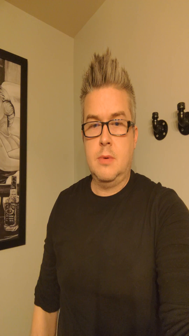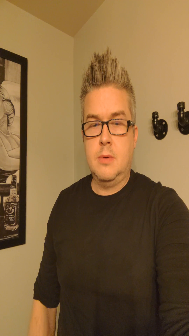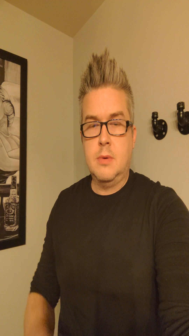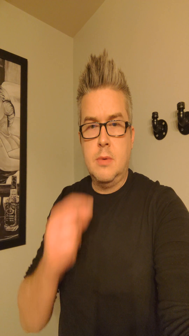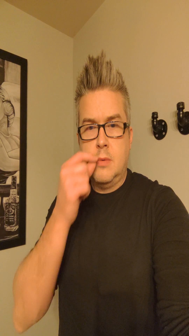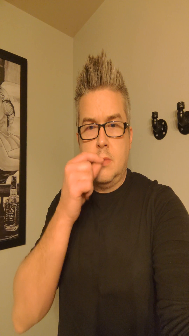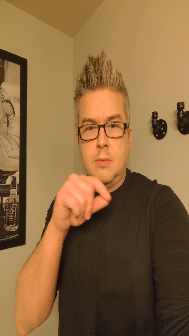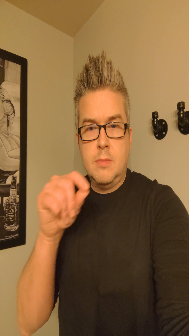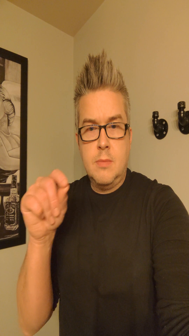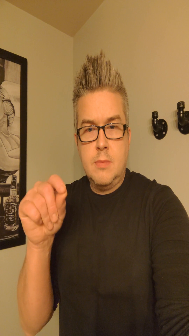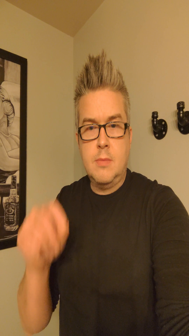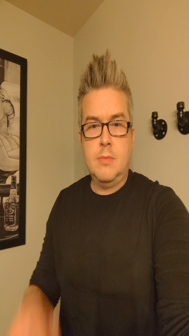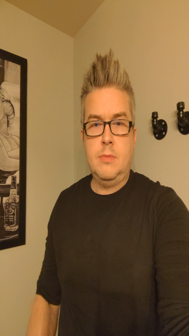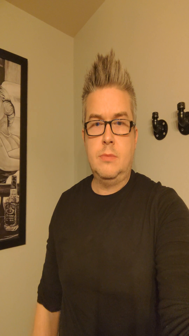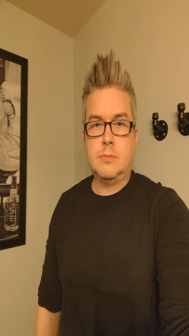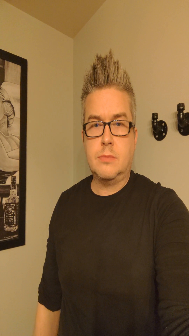pencil